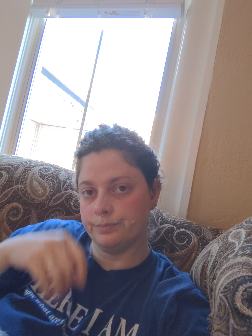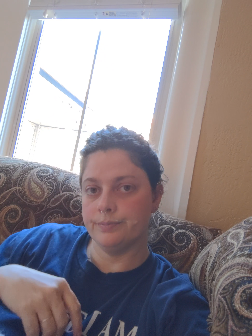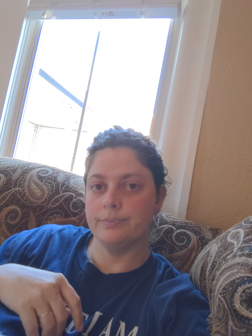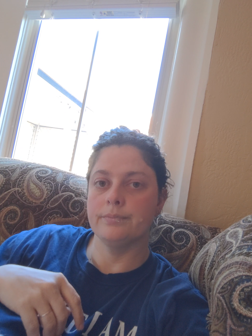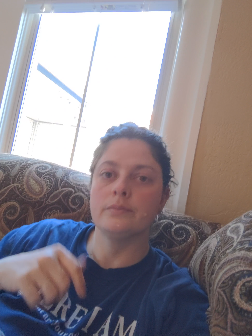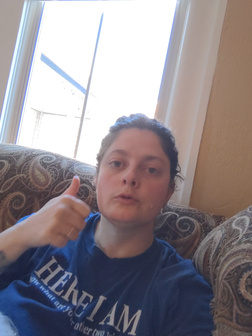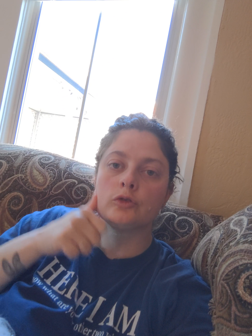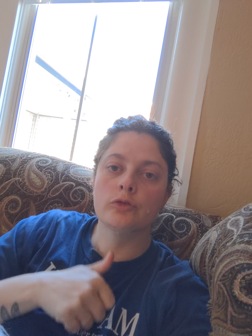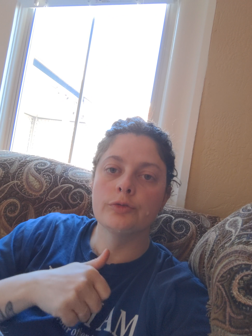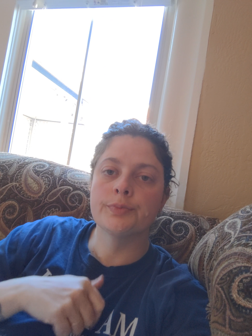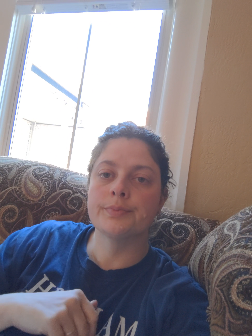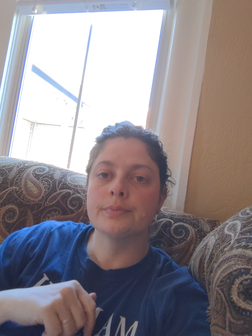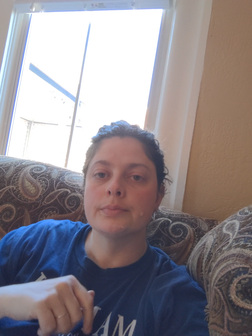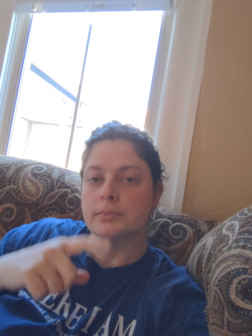girl